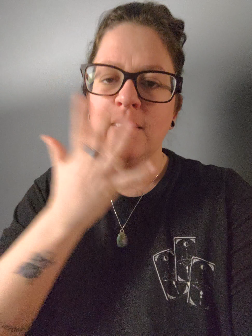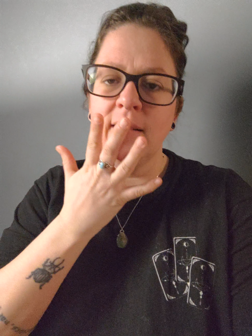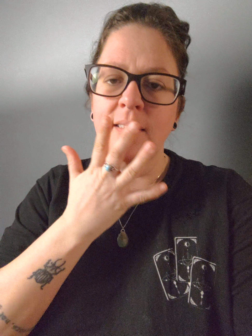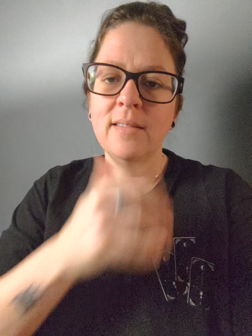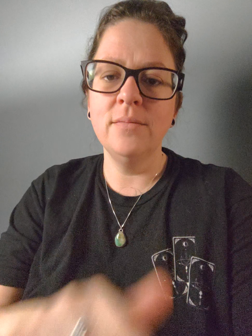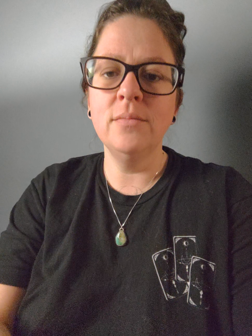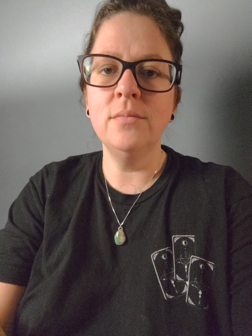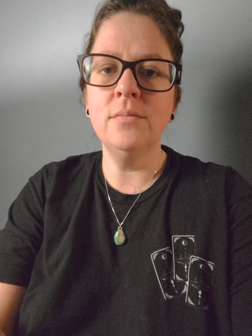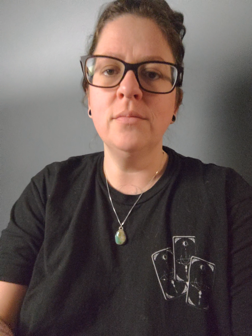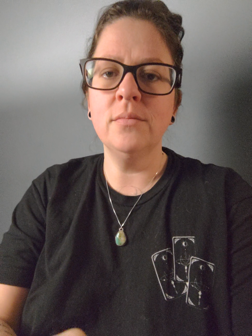sad